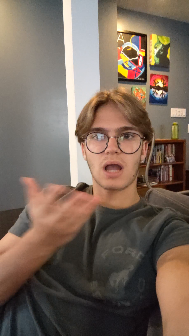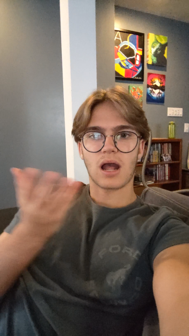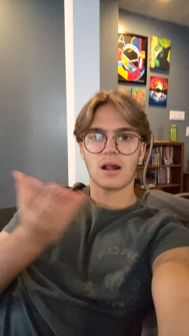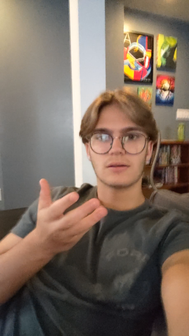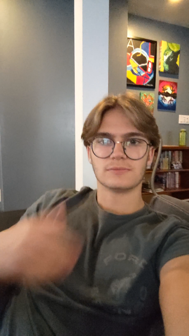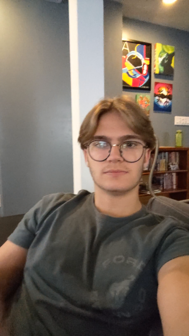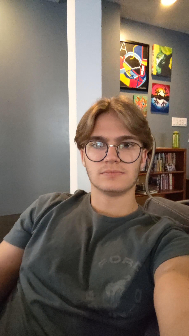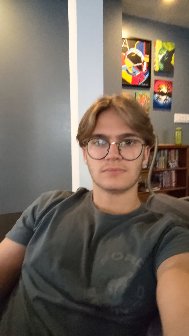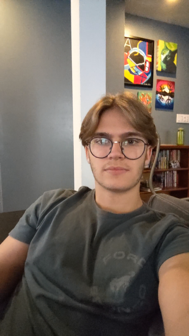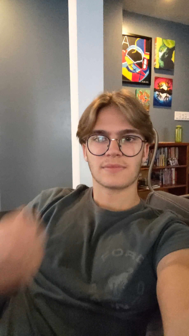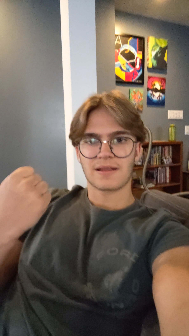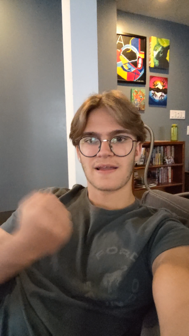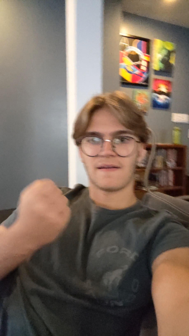drive